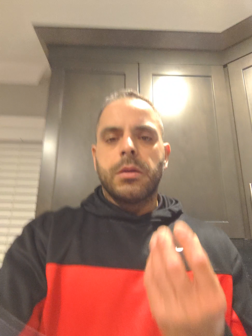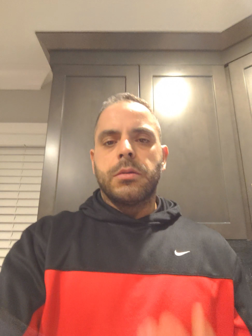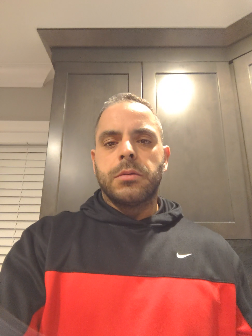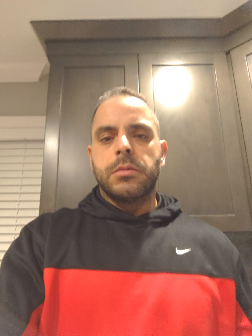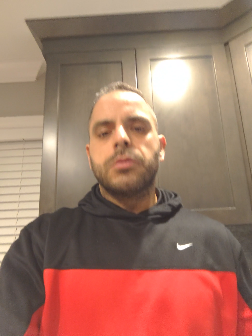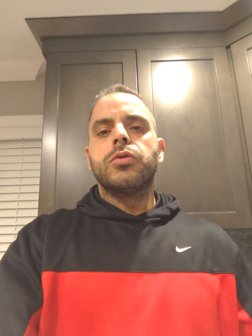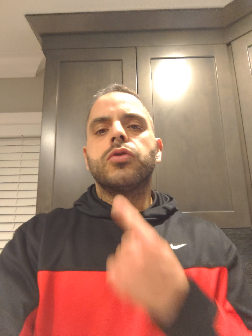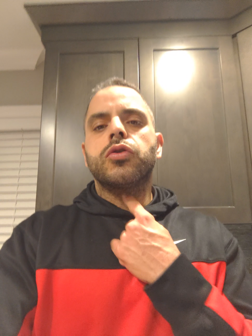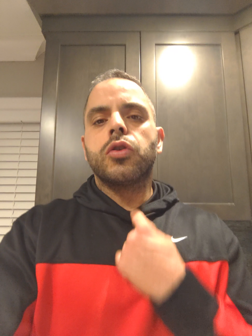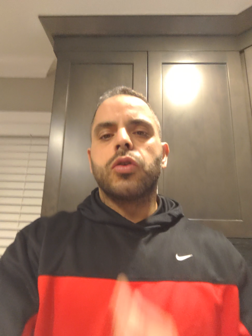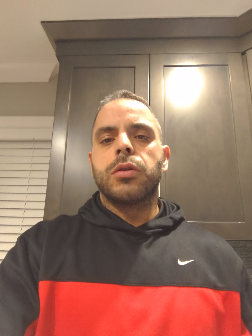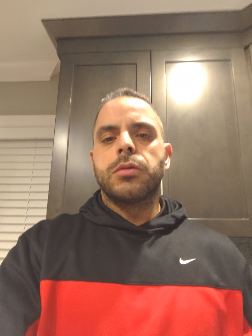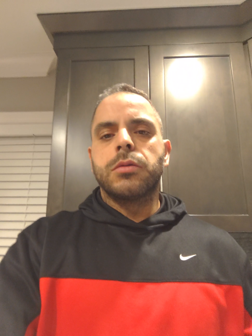thirsty